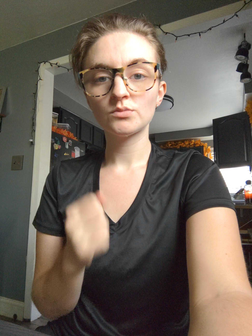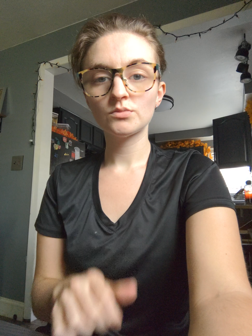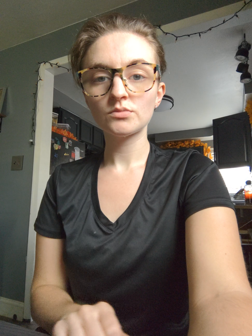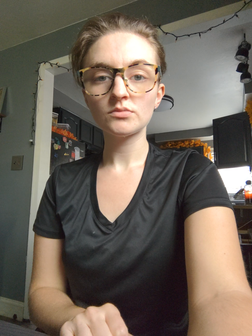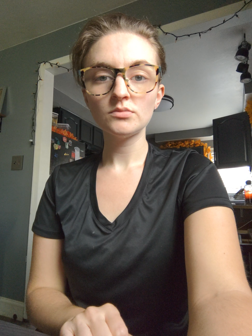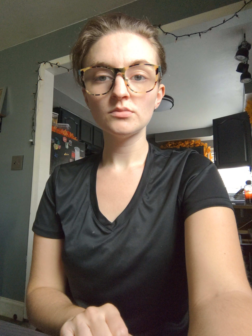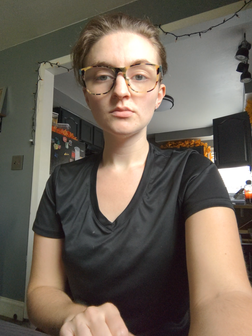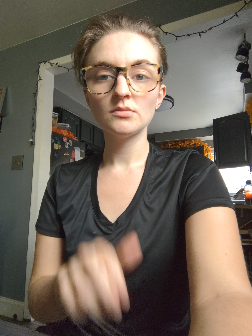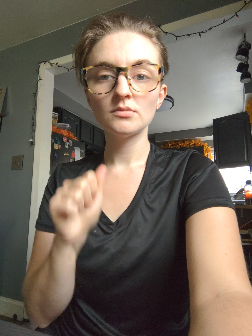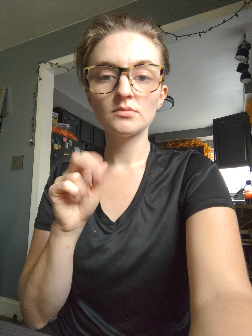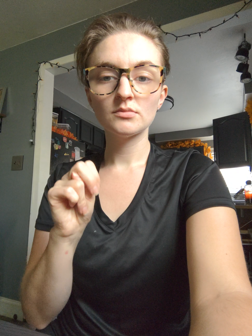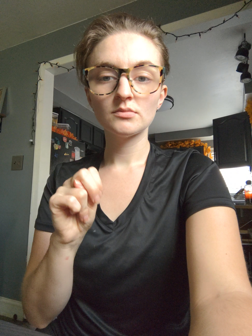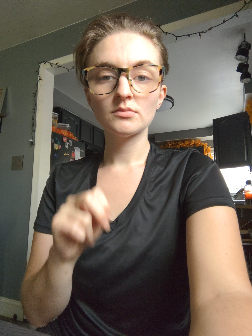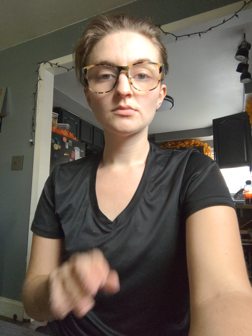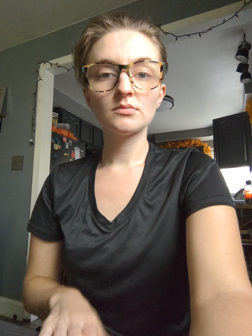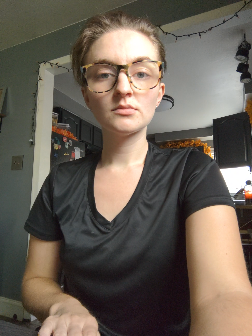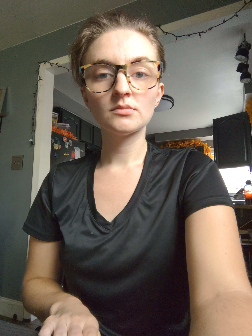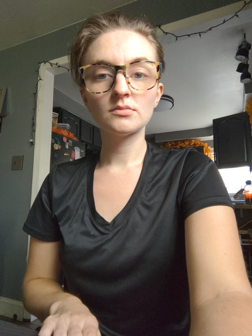an